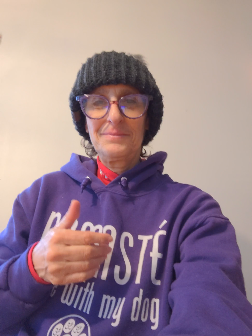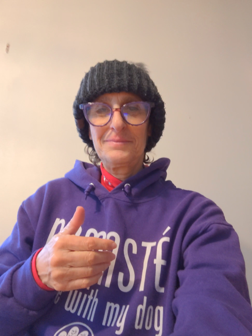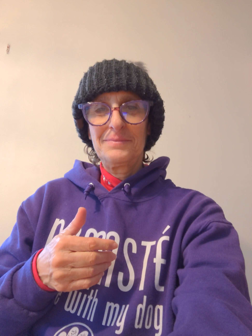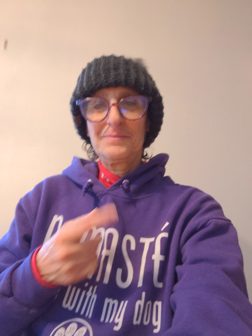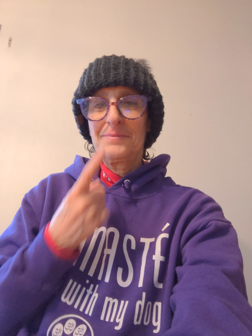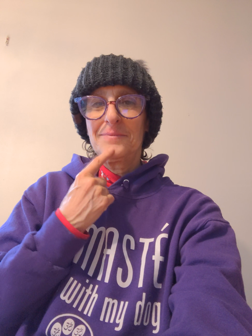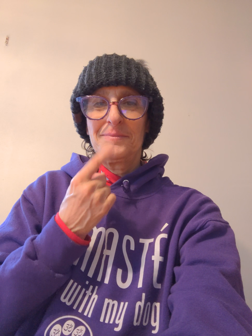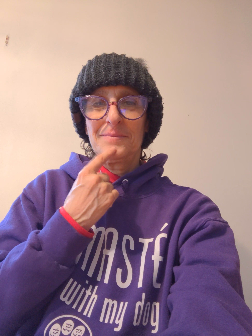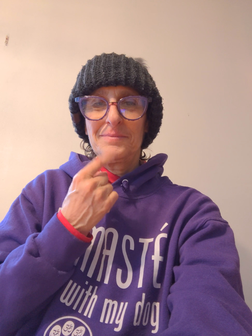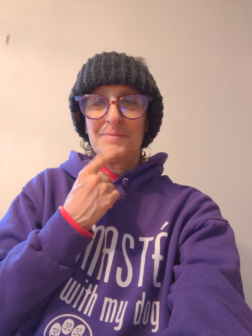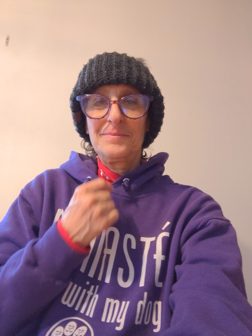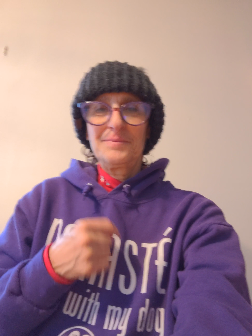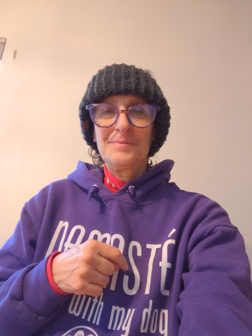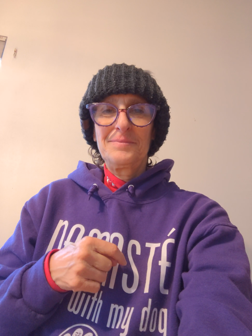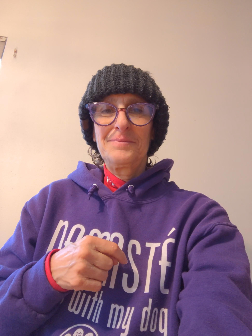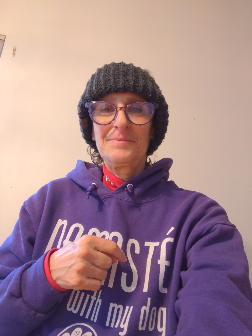red